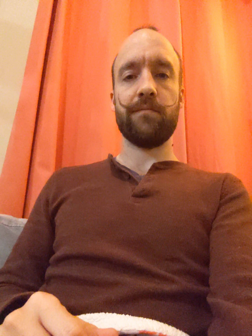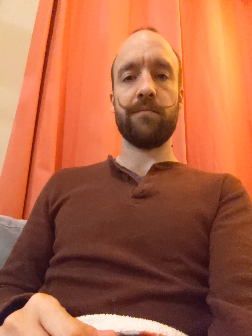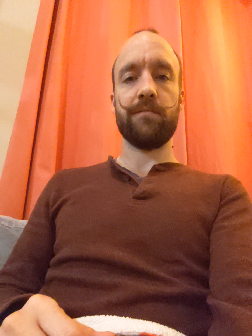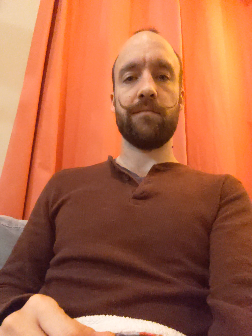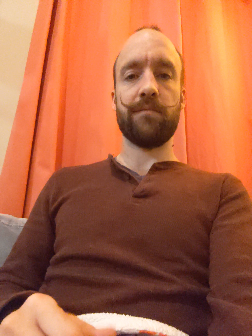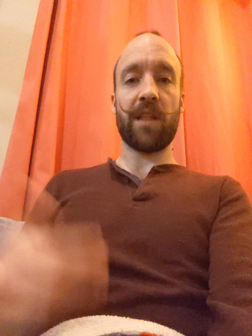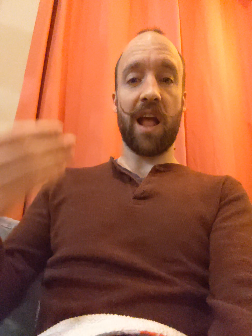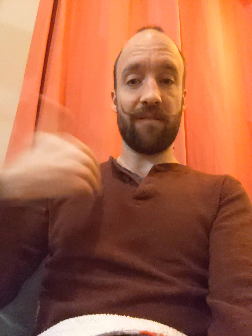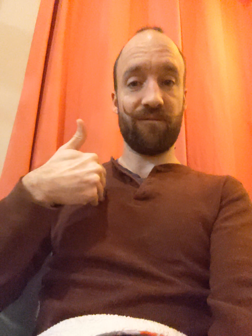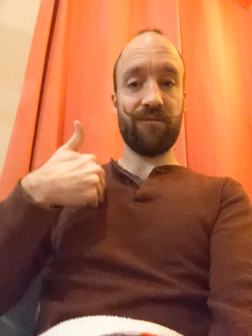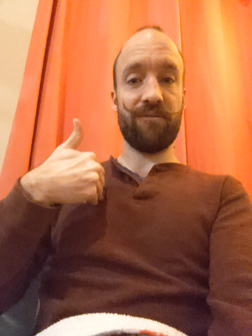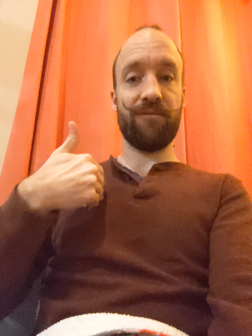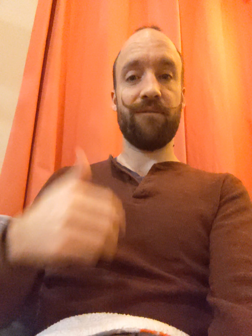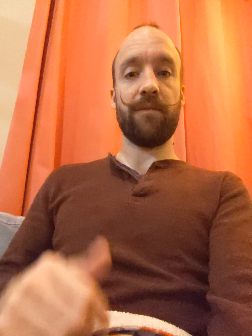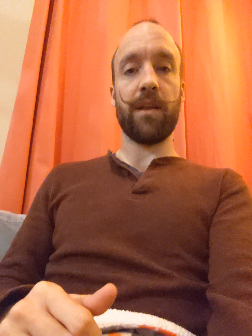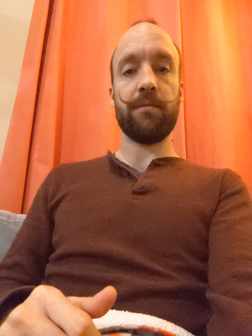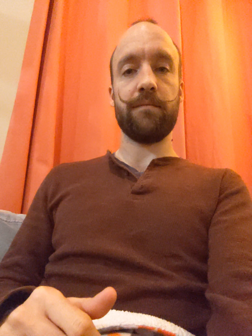have